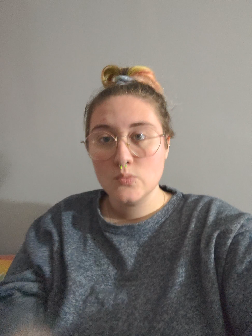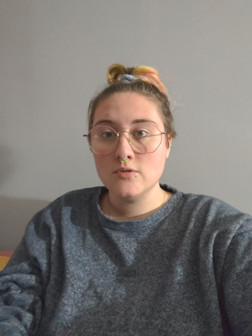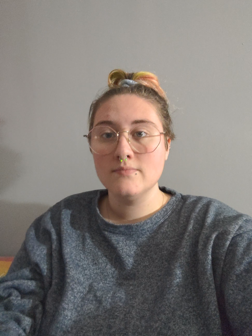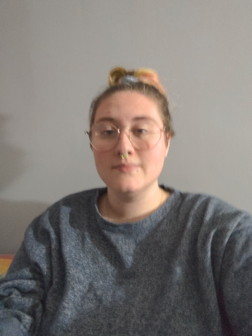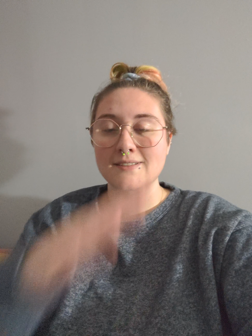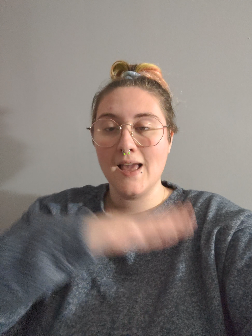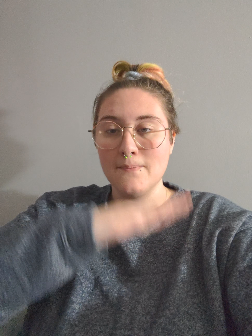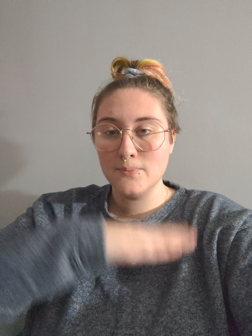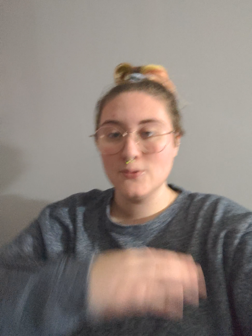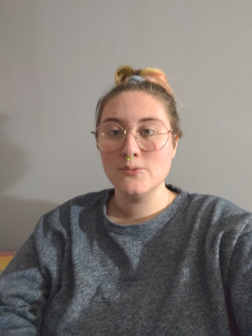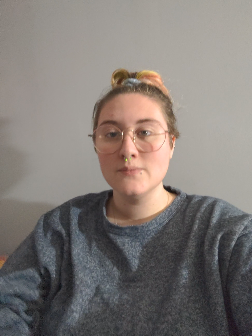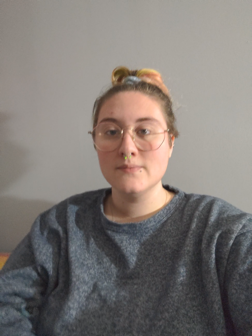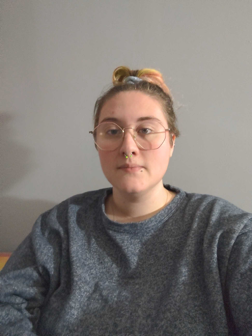table